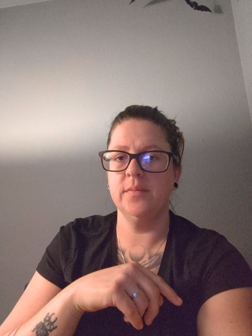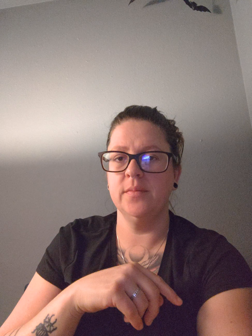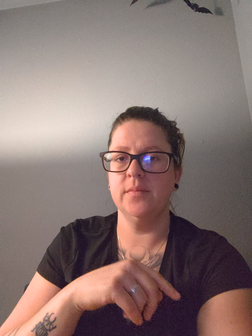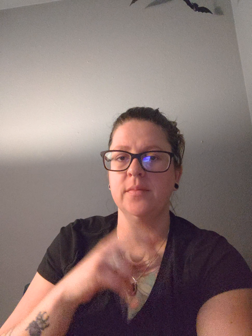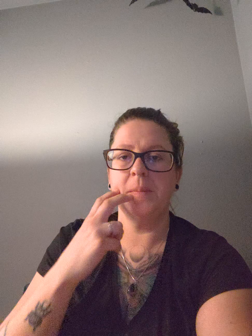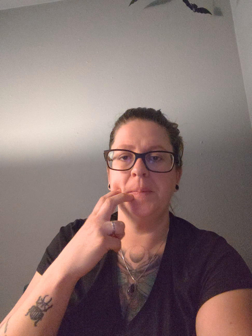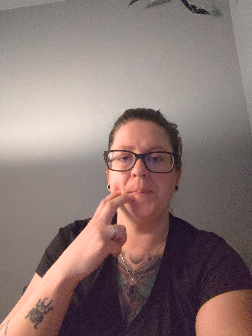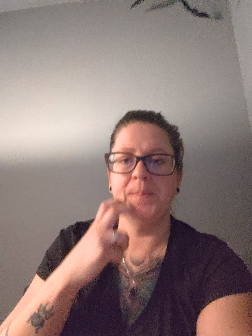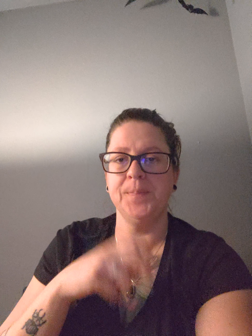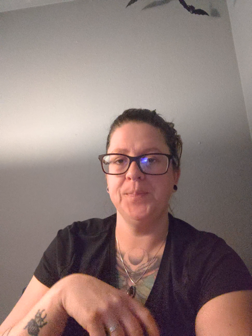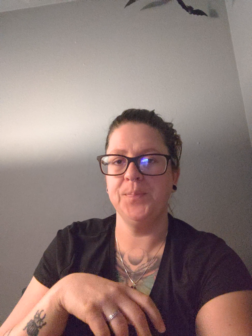gum